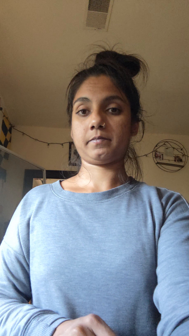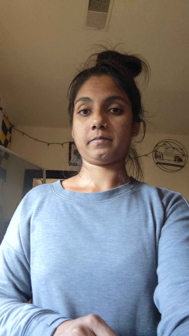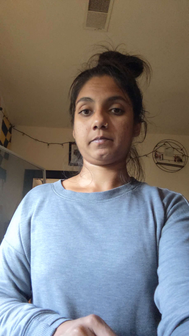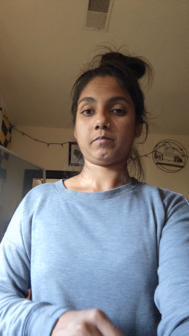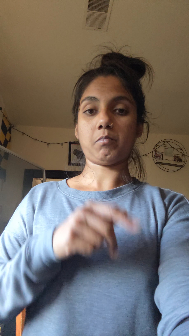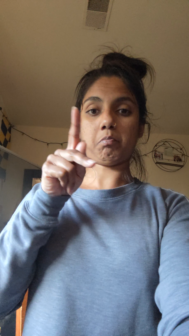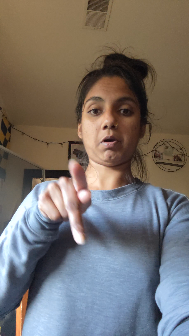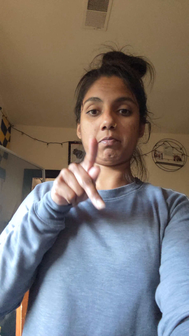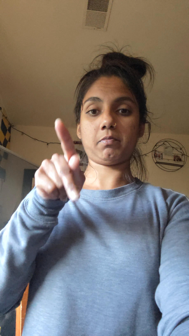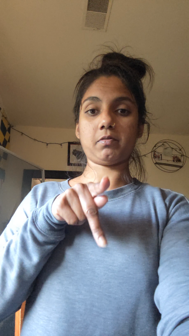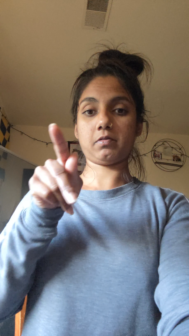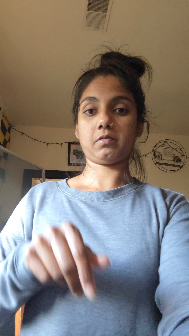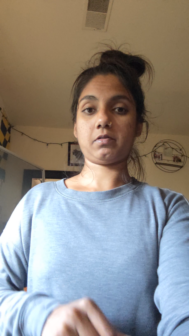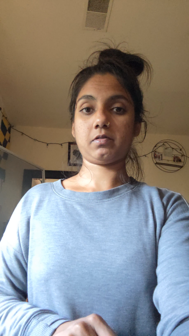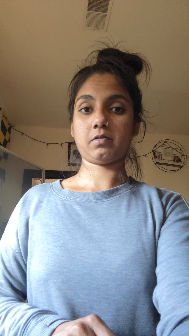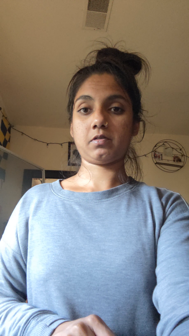people